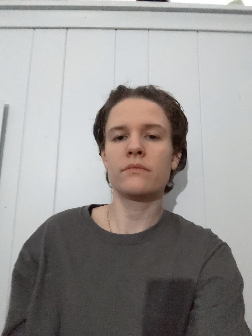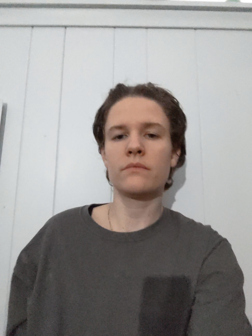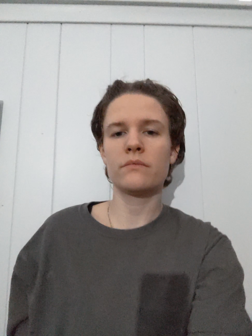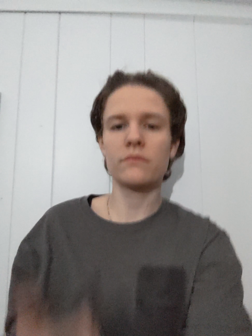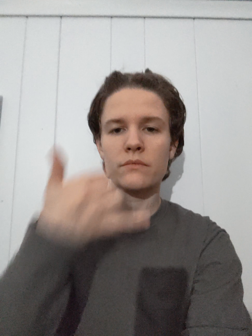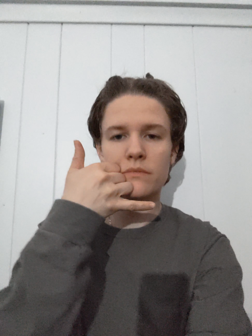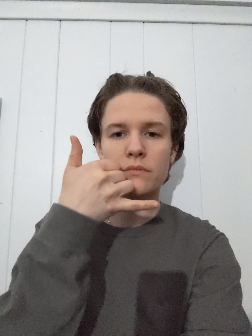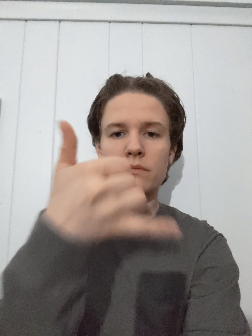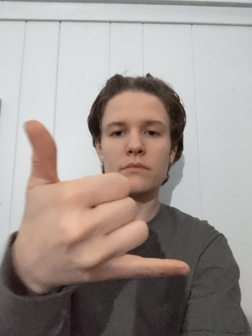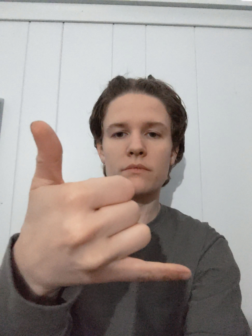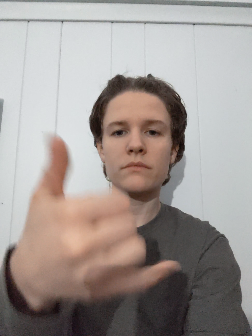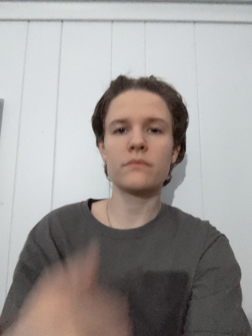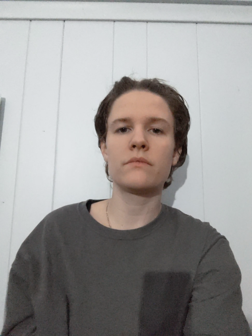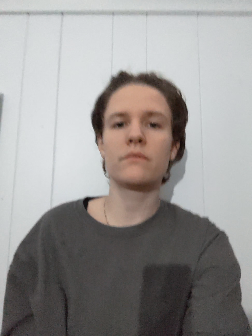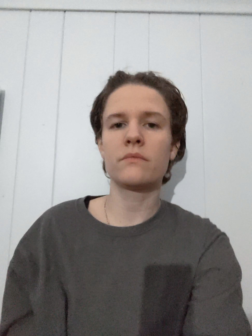call on the phone